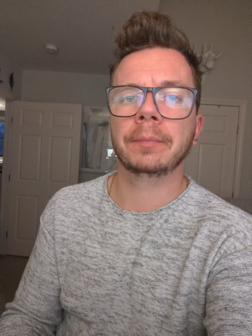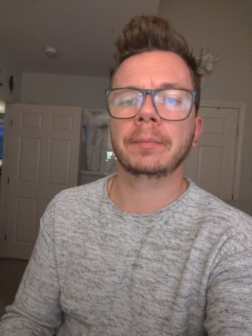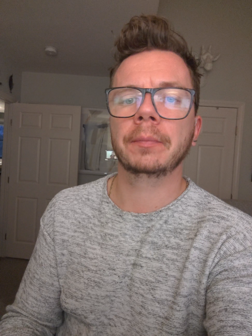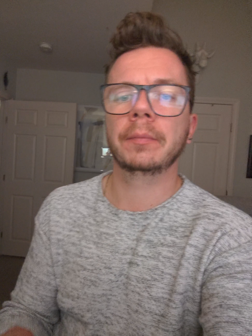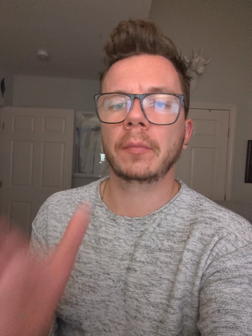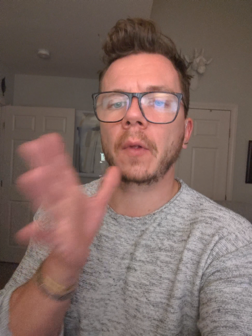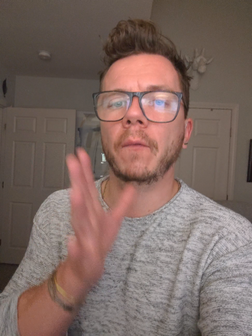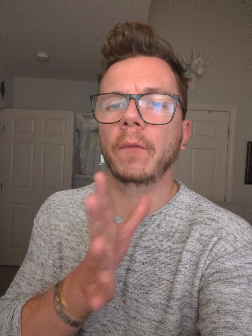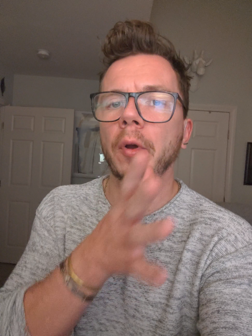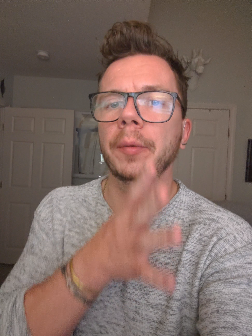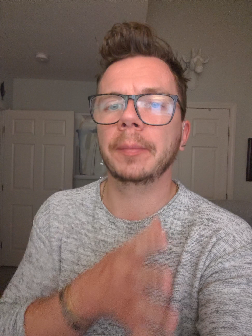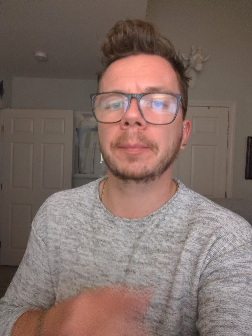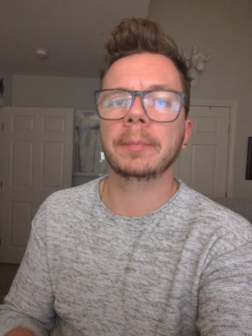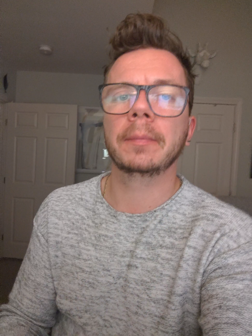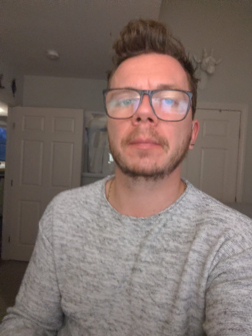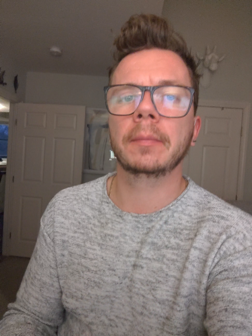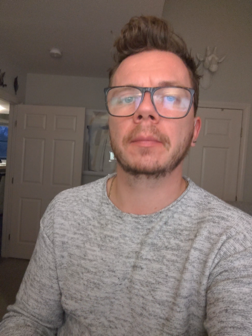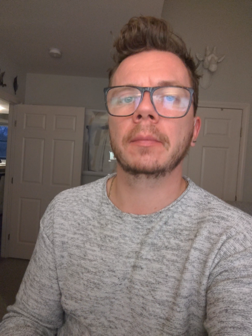farm